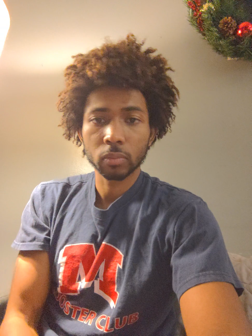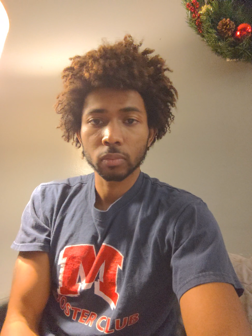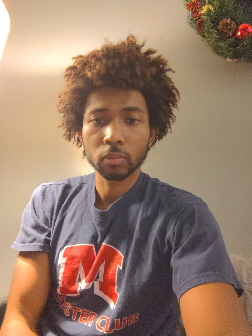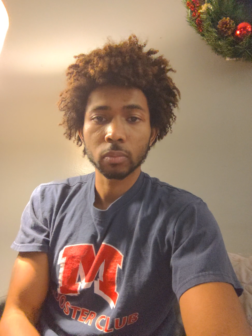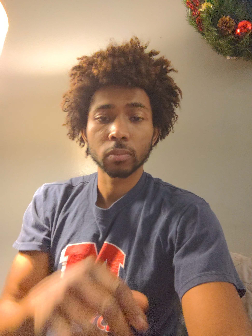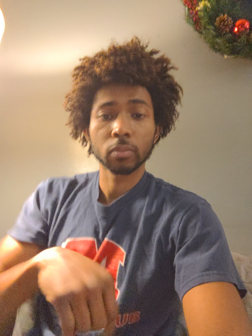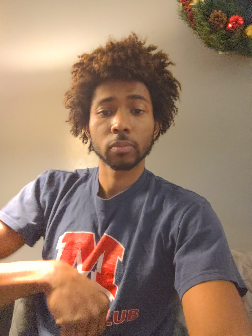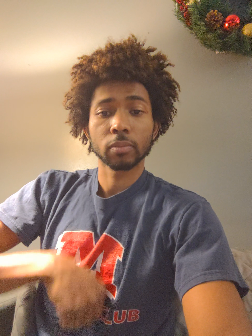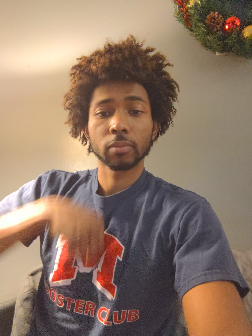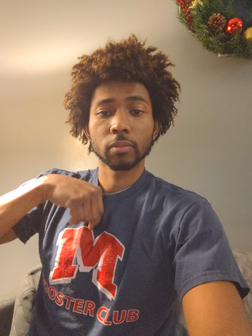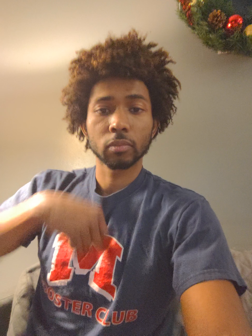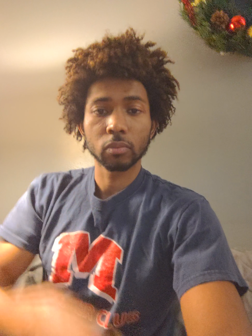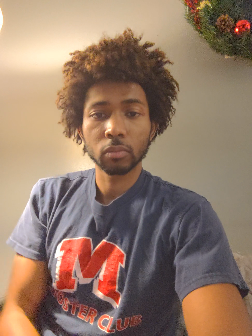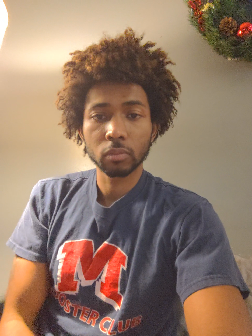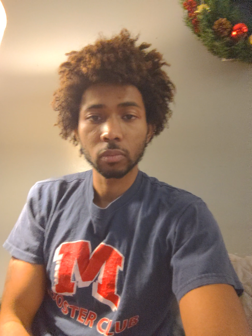zipper